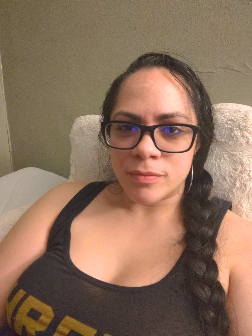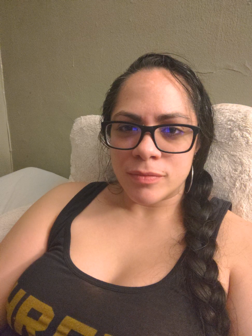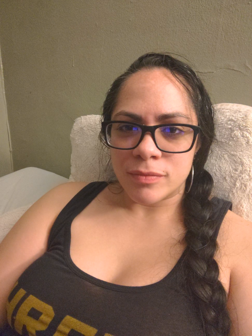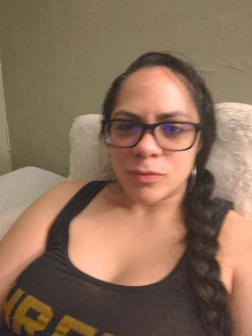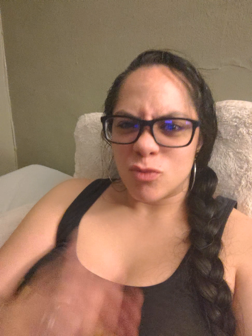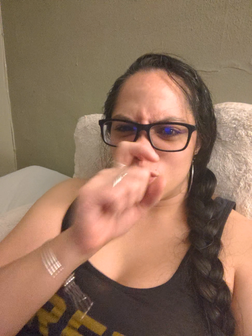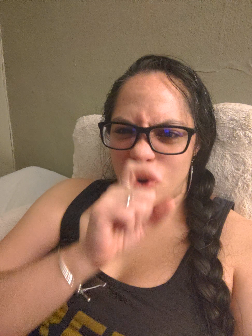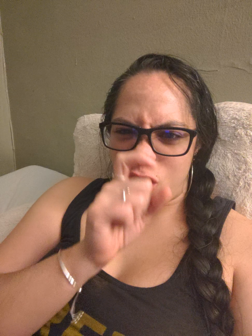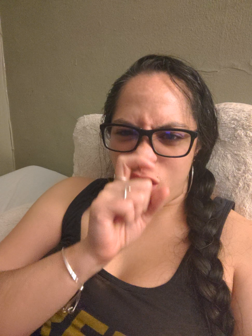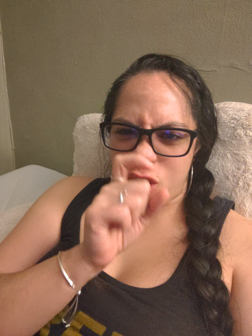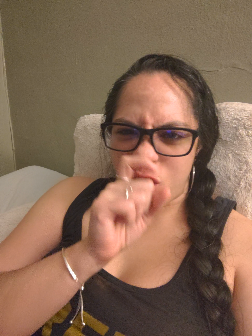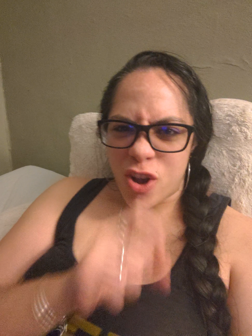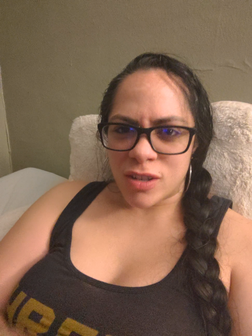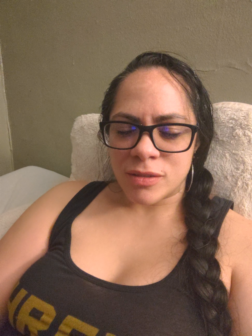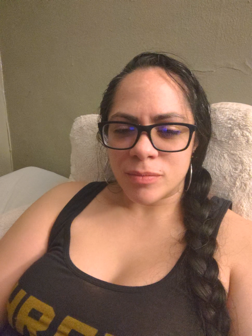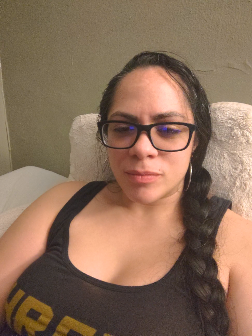doll